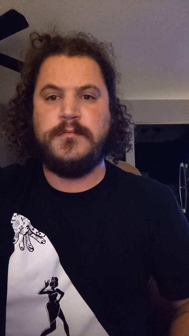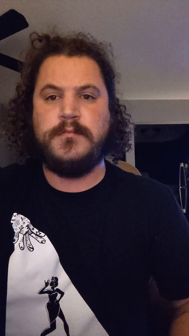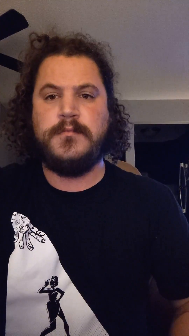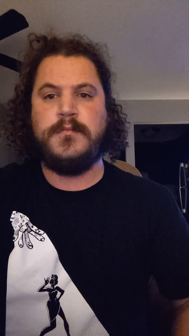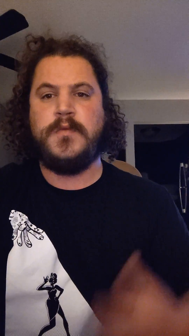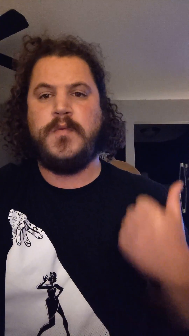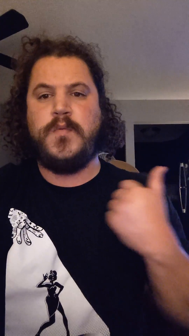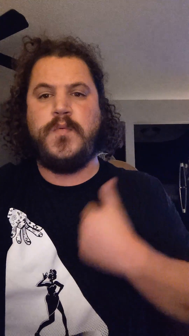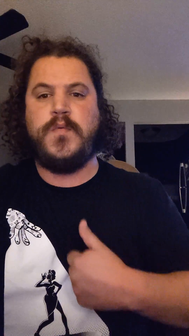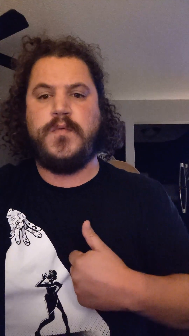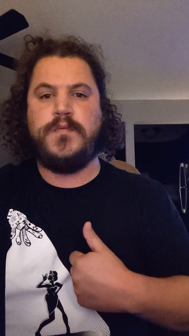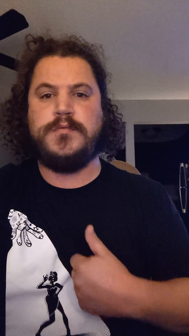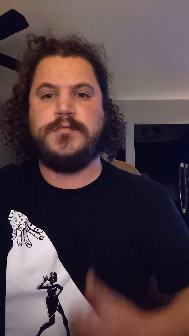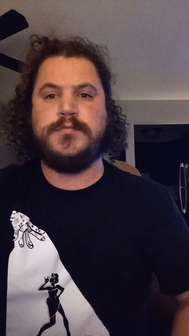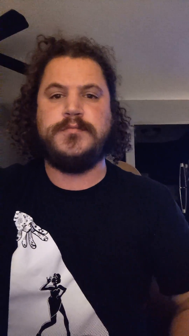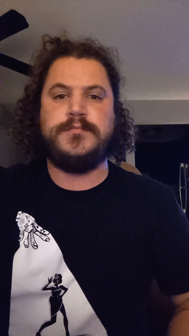coats